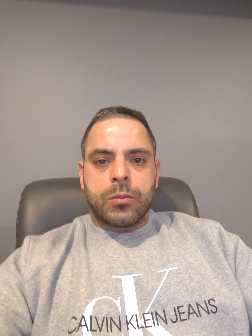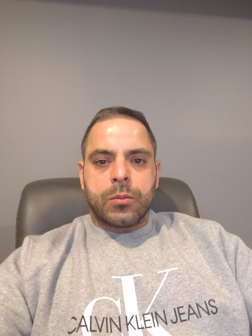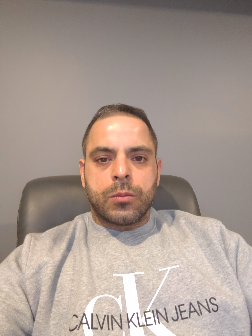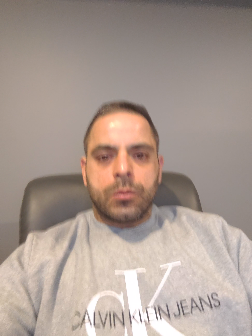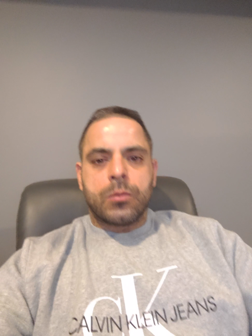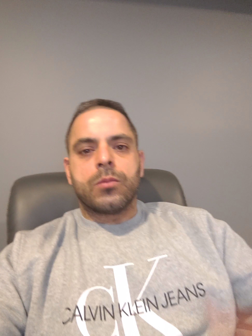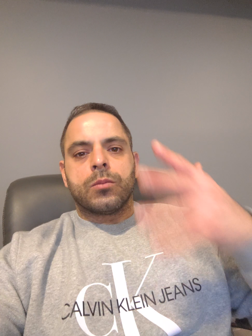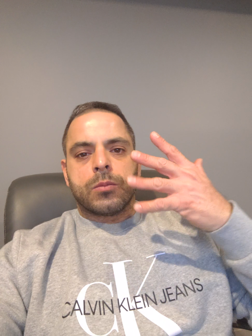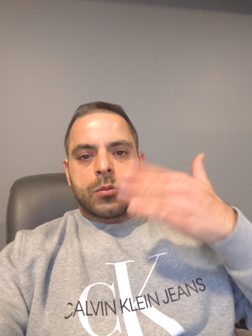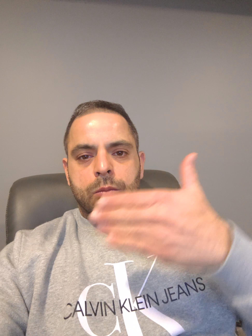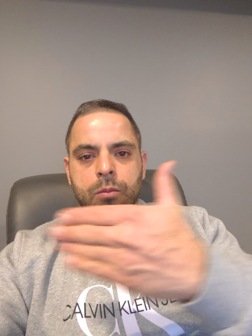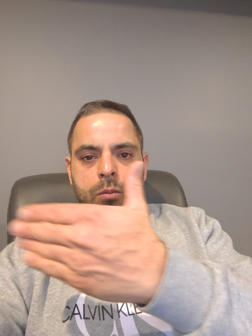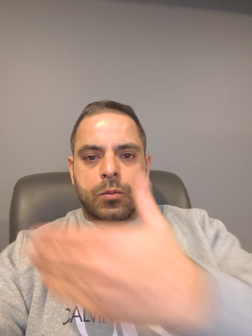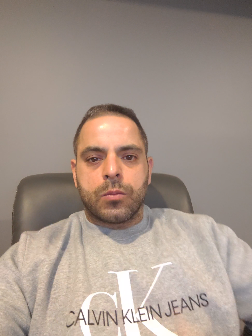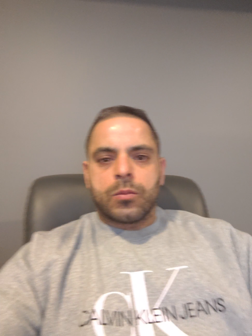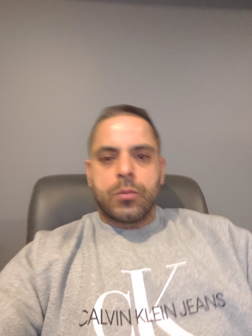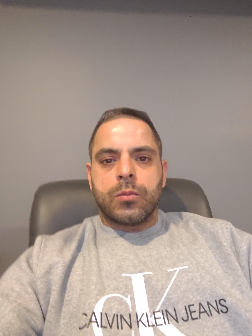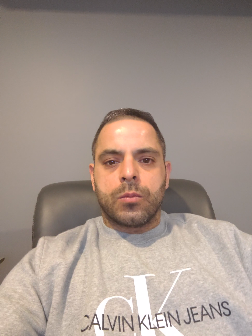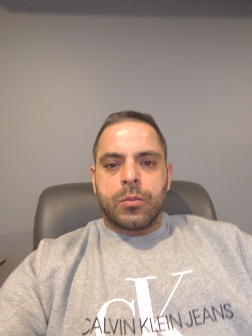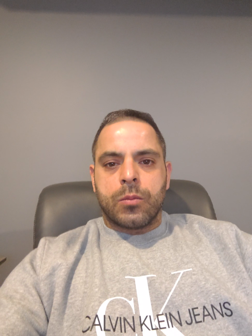fish